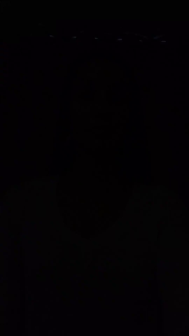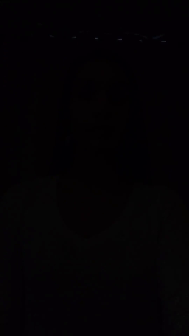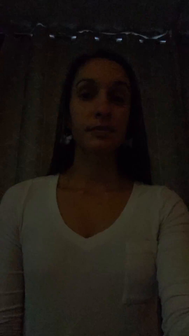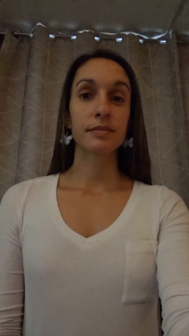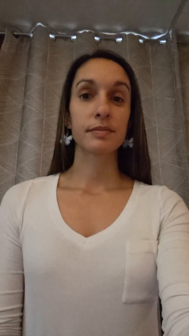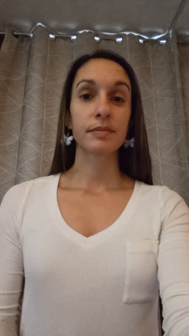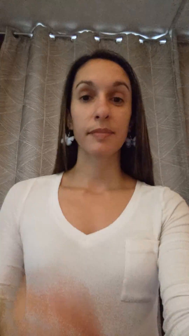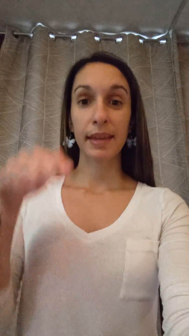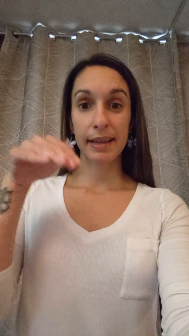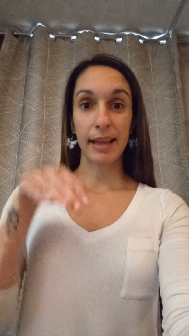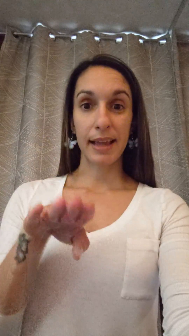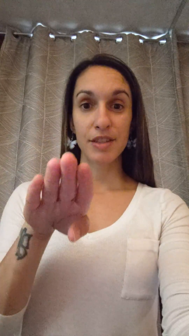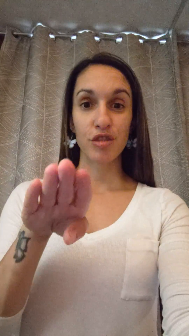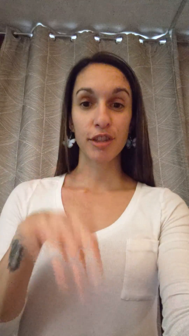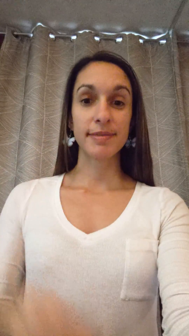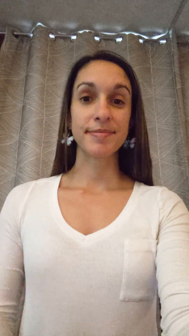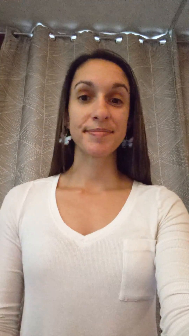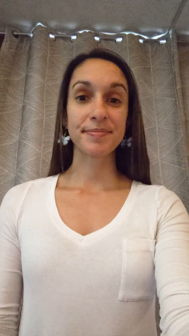enter